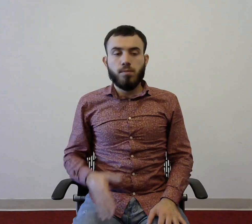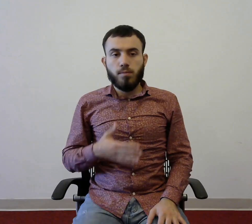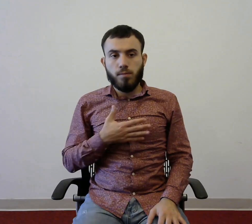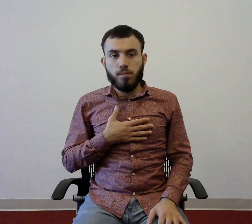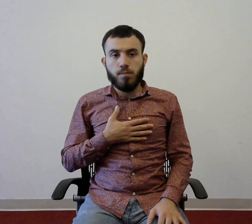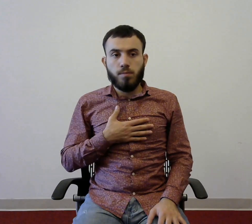mən